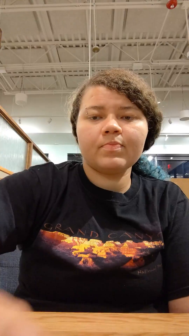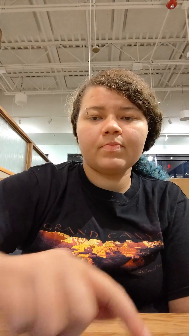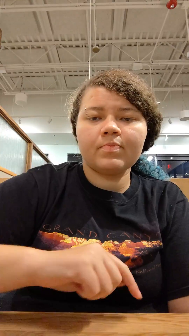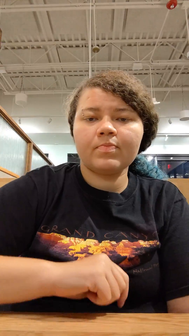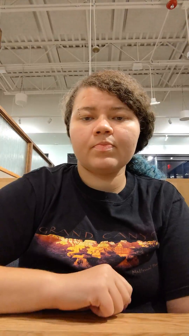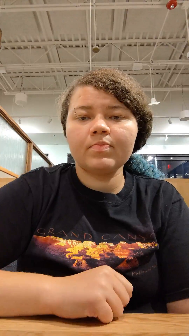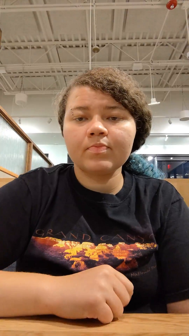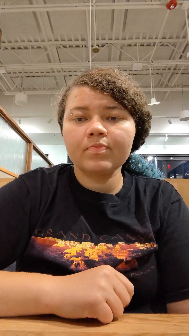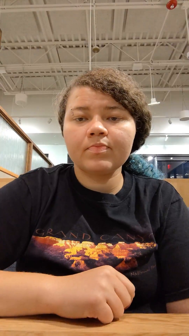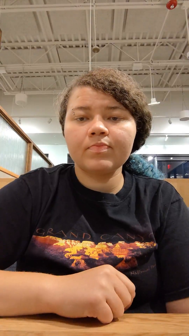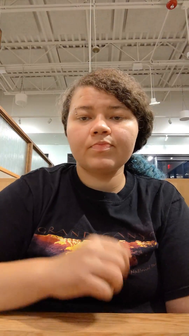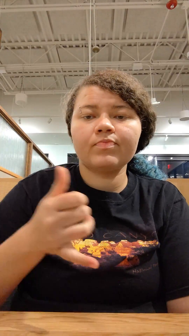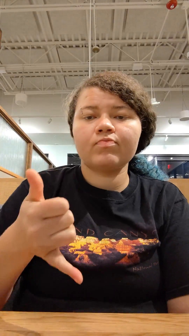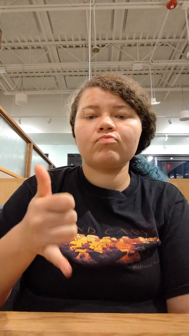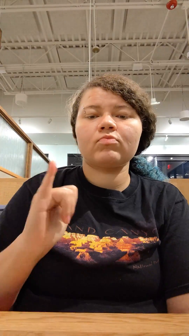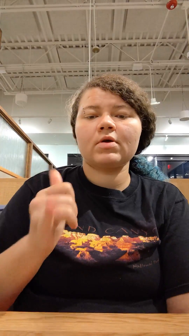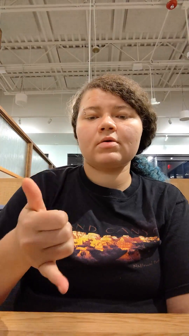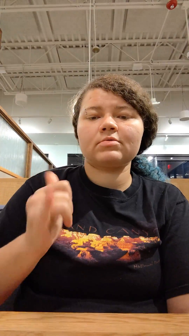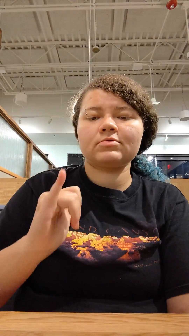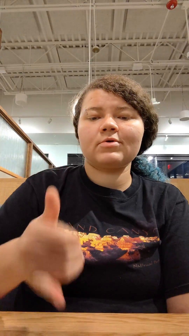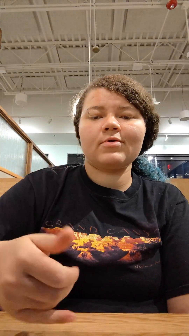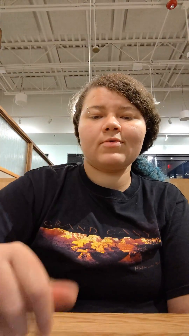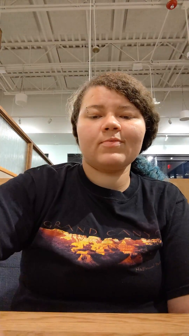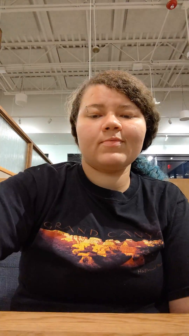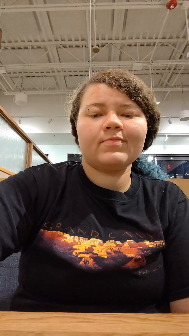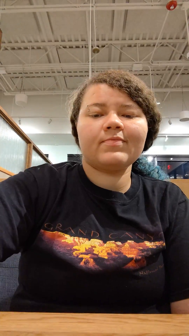rocking chair